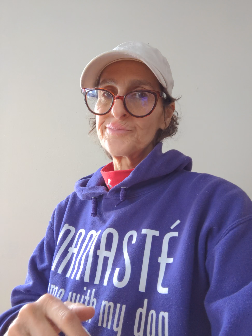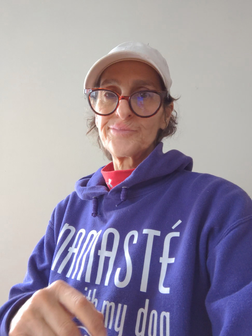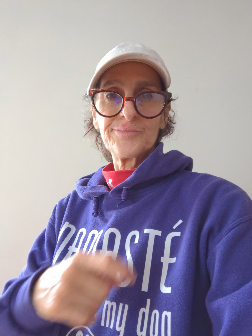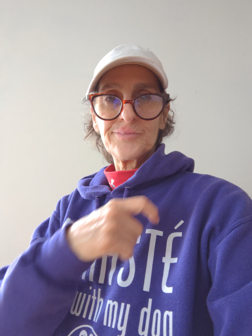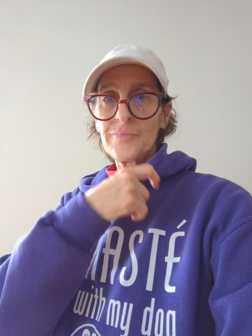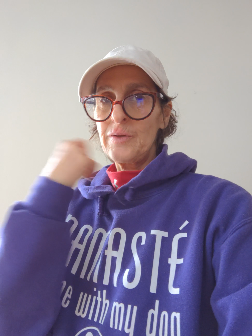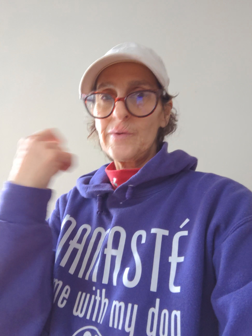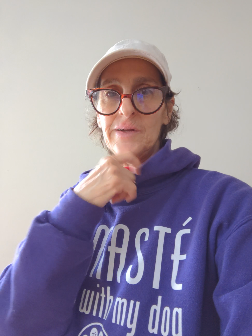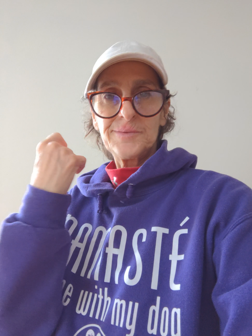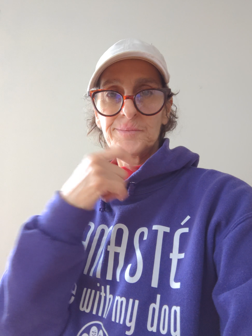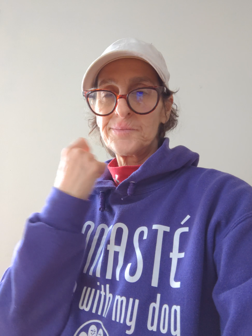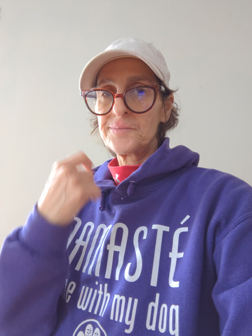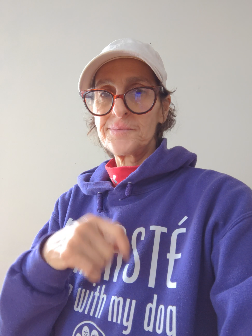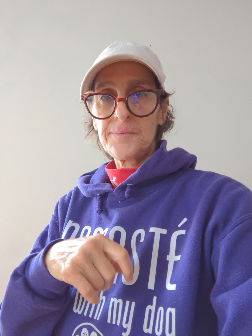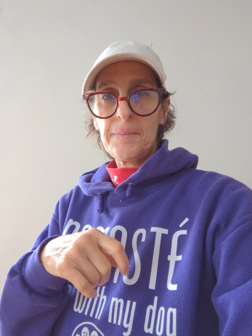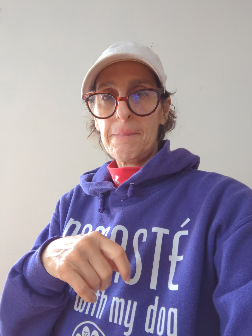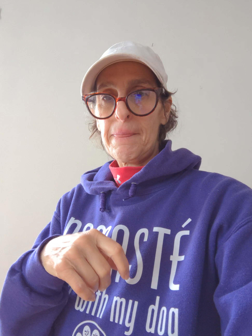dryer